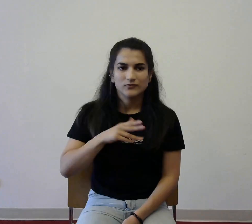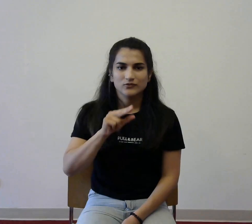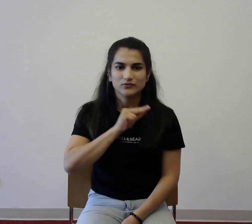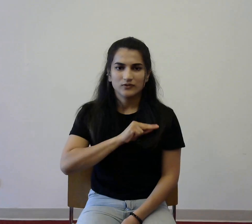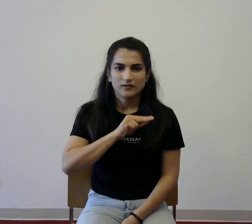iş